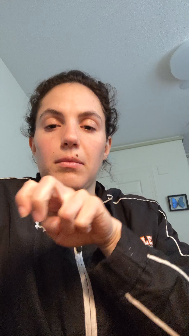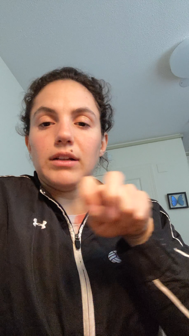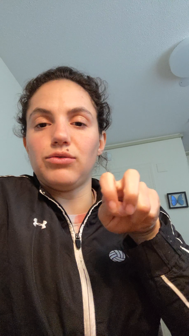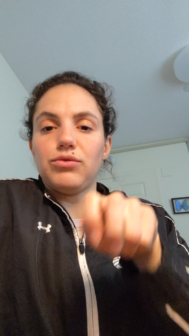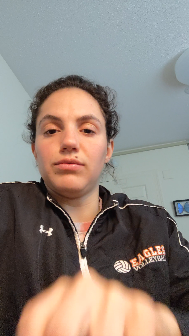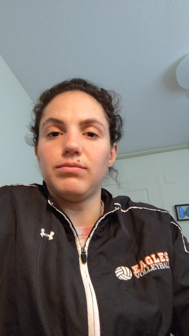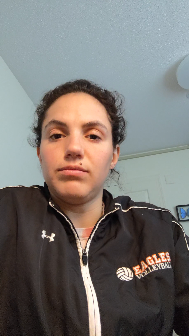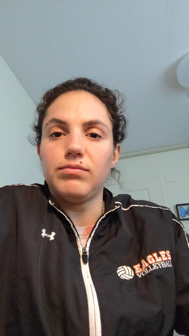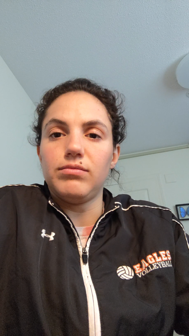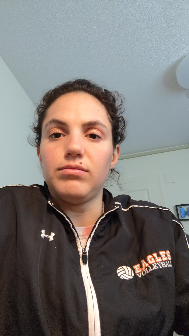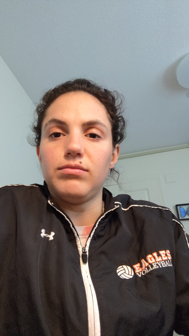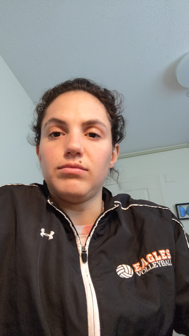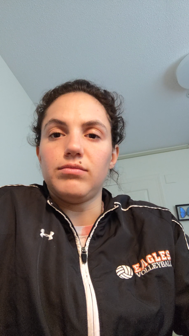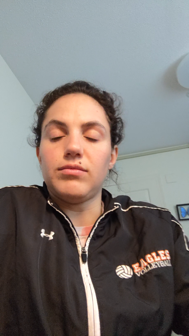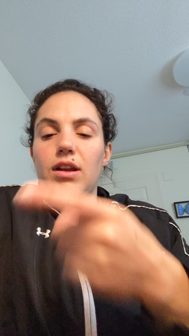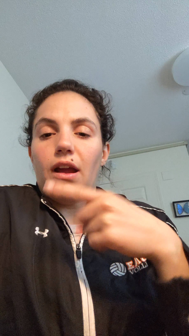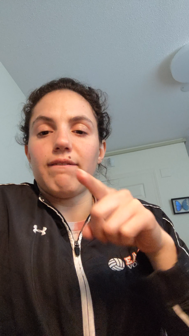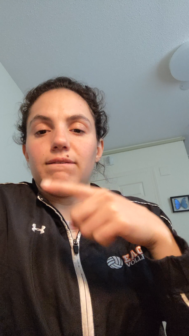knife